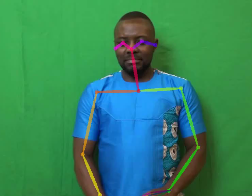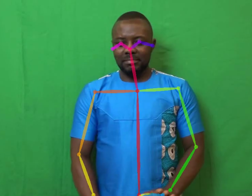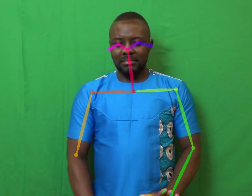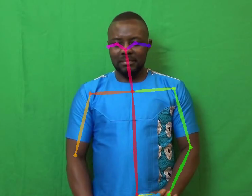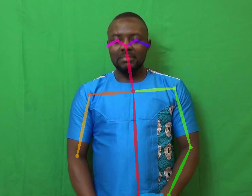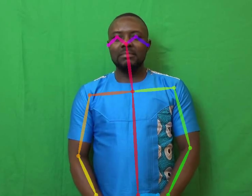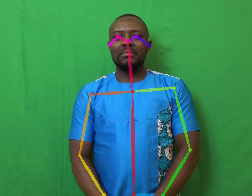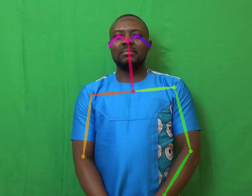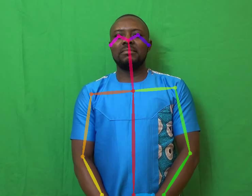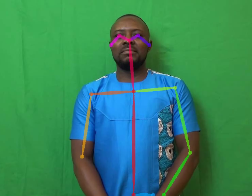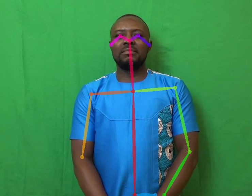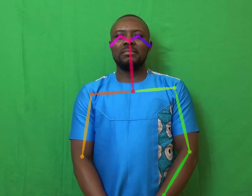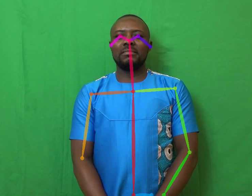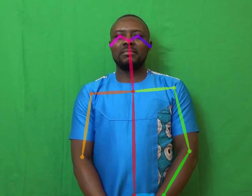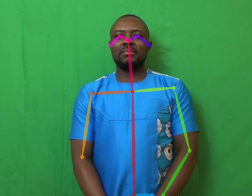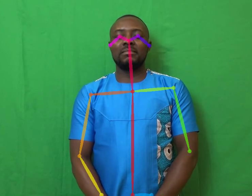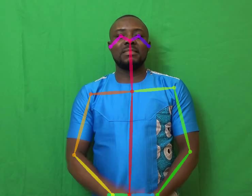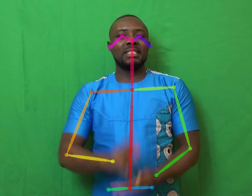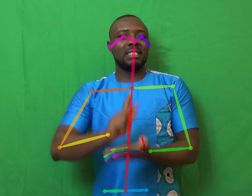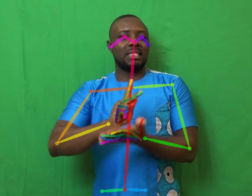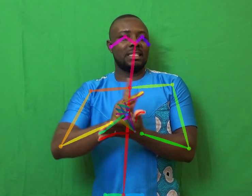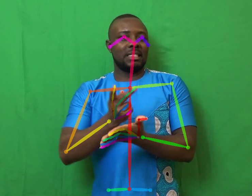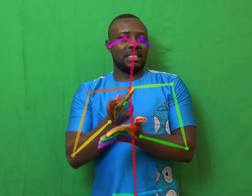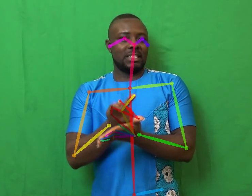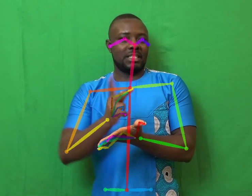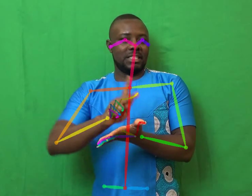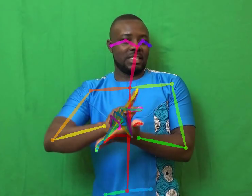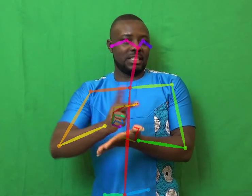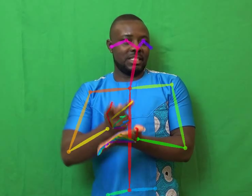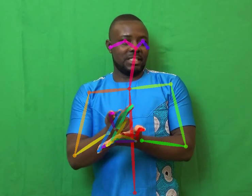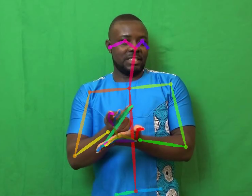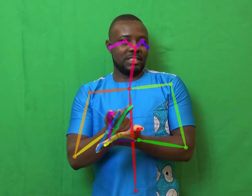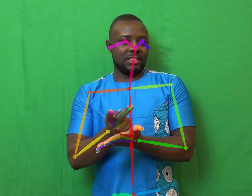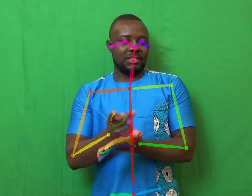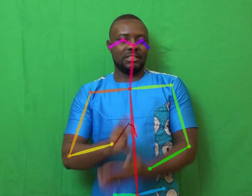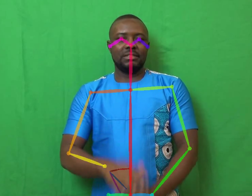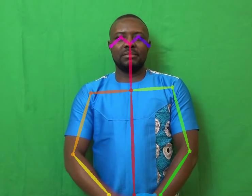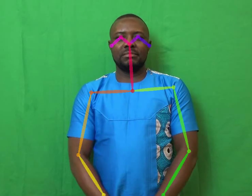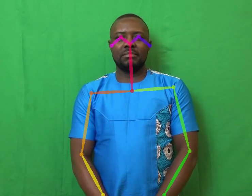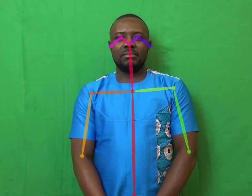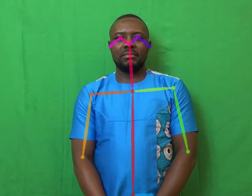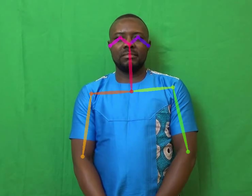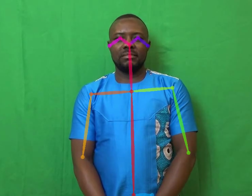kitchen